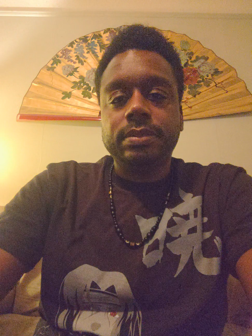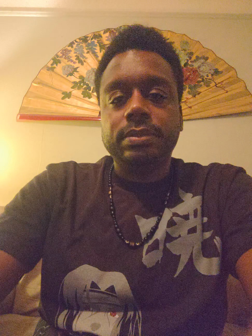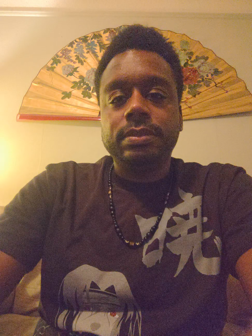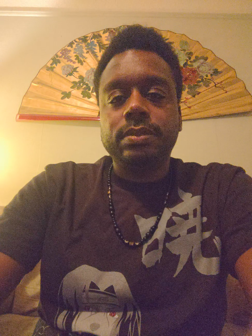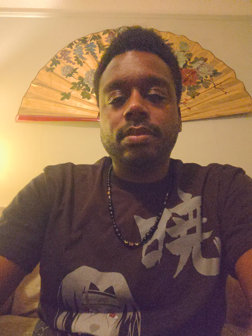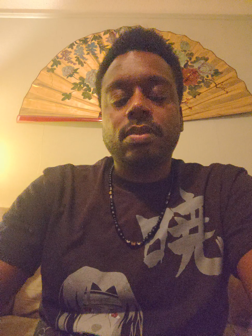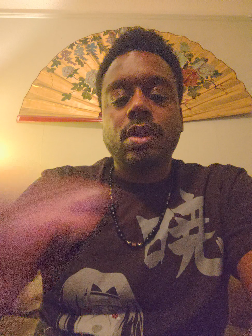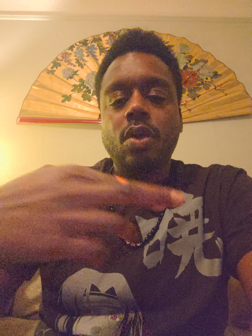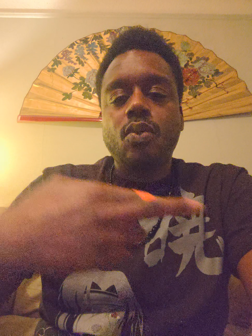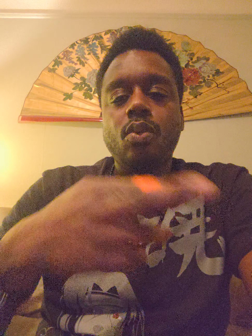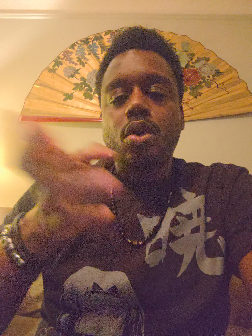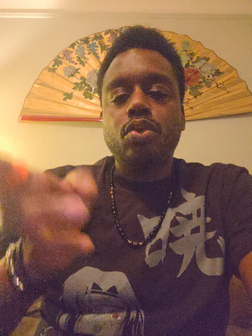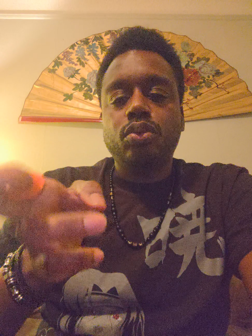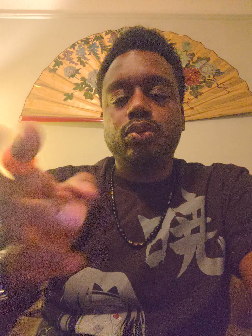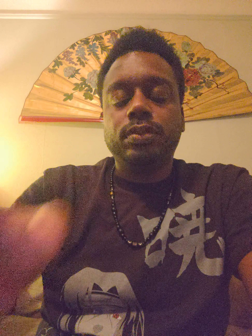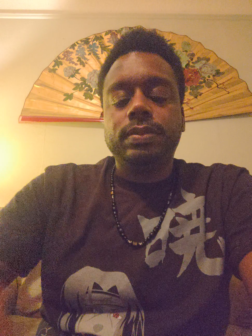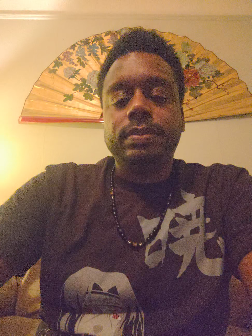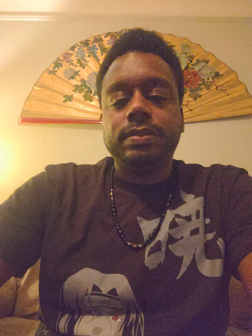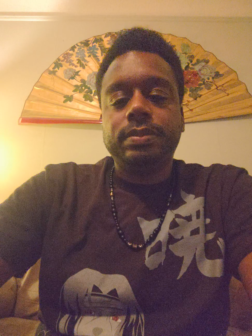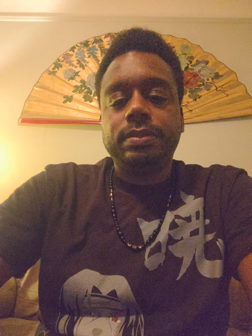room